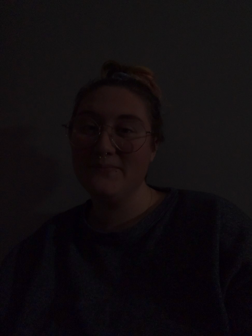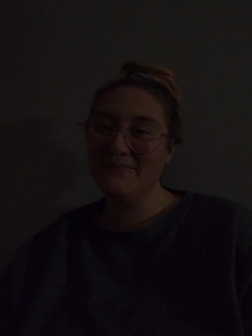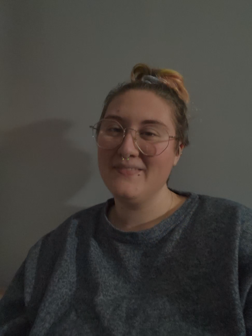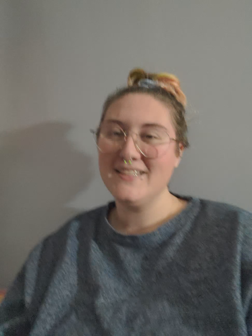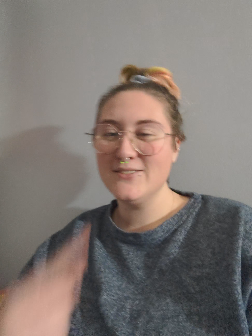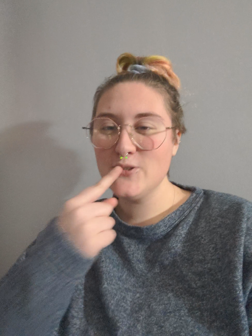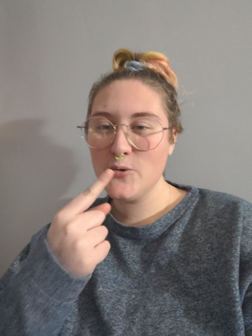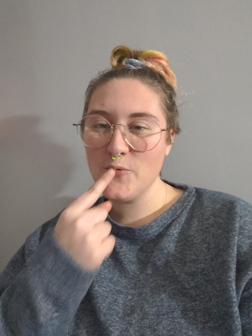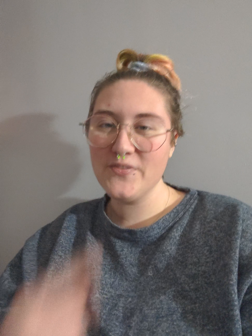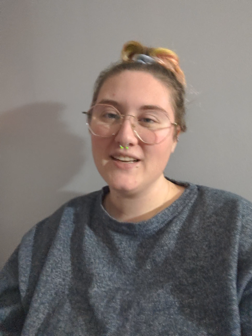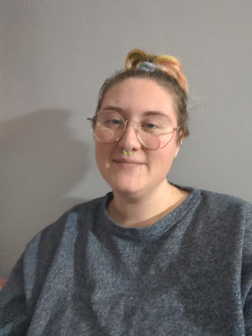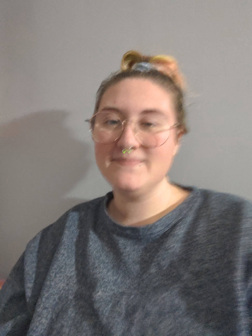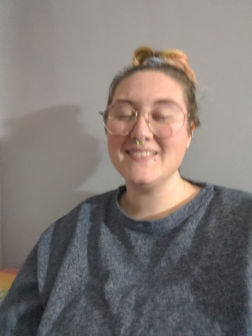tooth